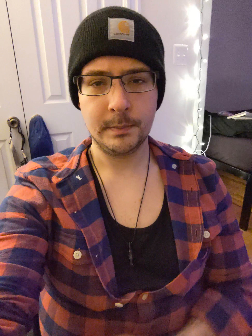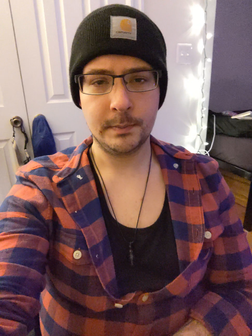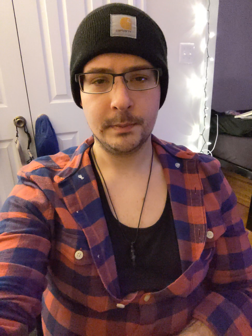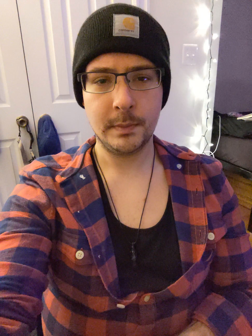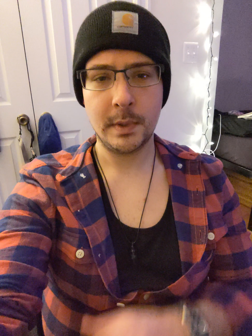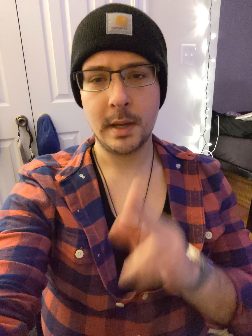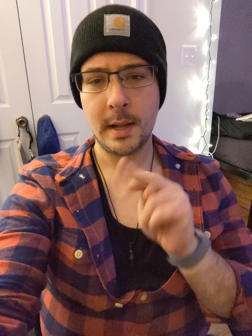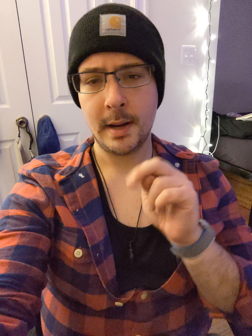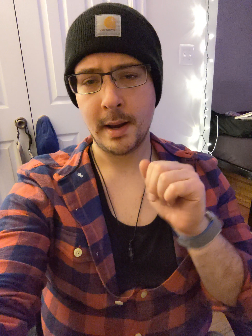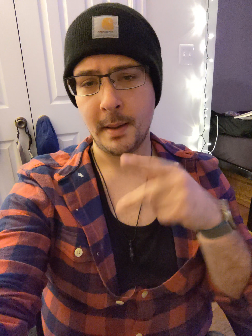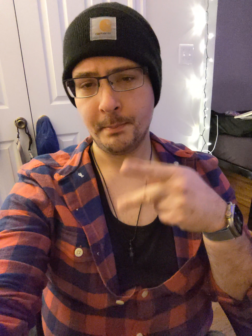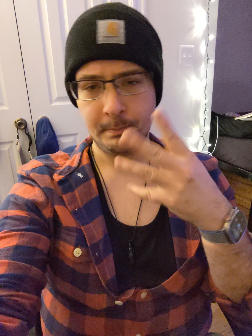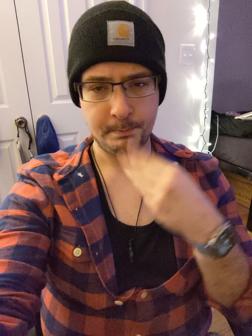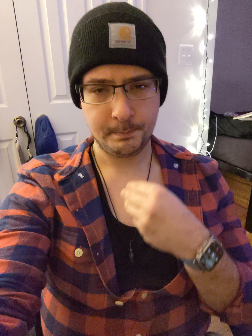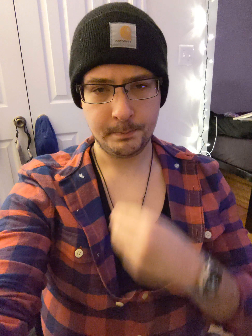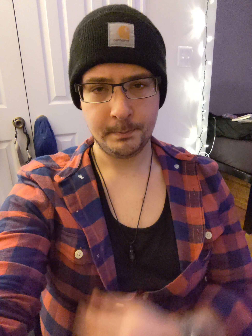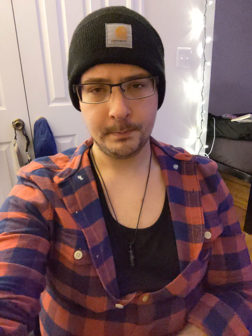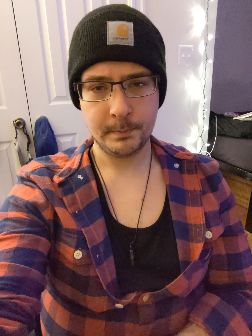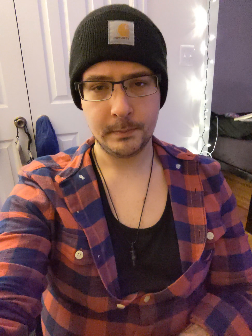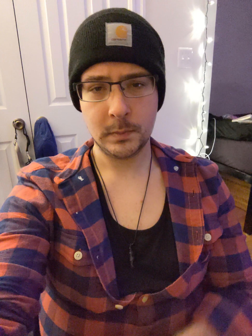nap